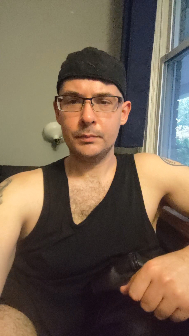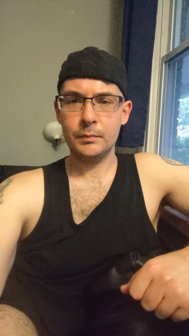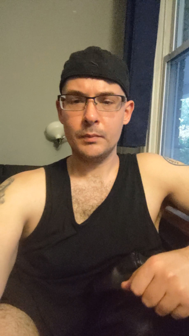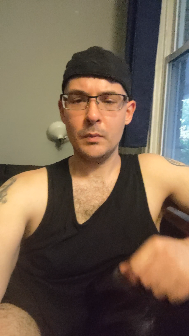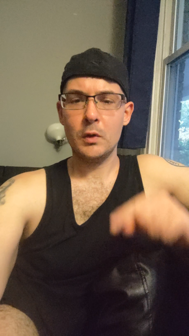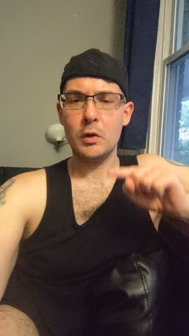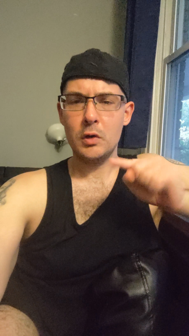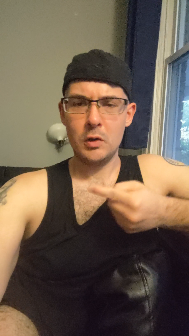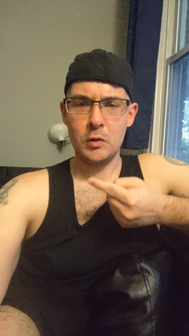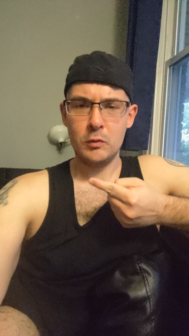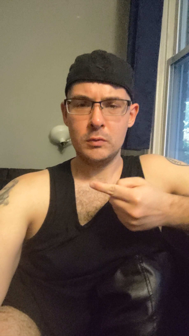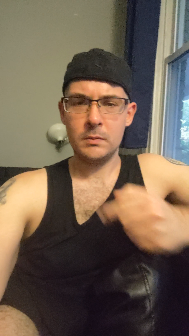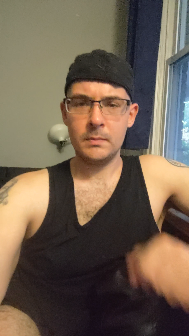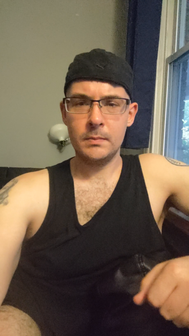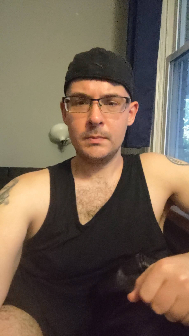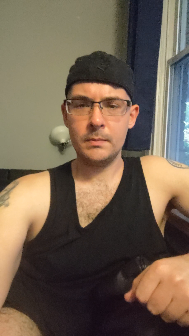hurt